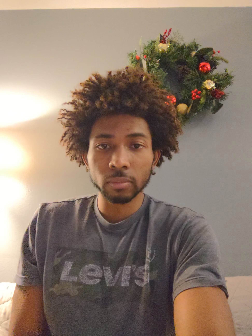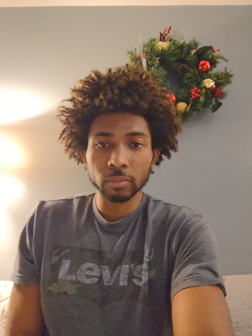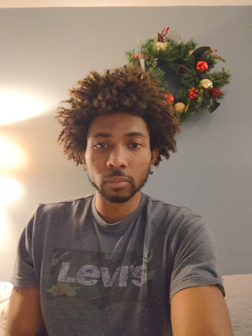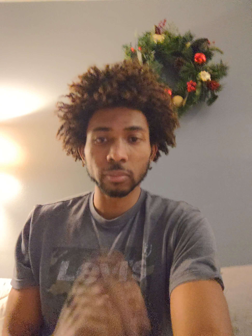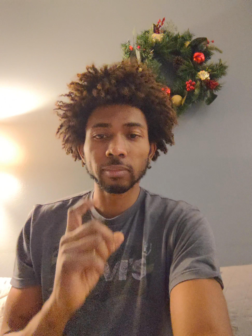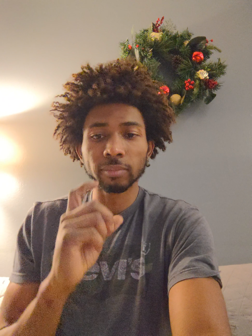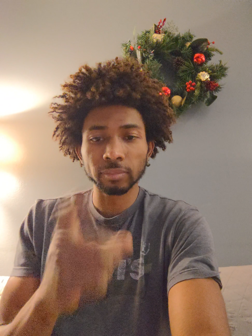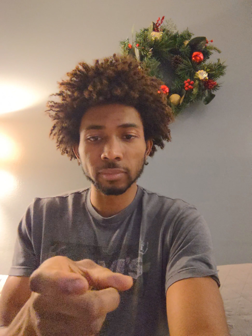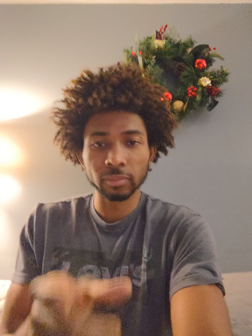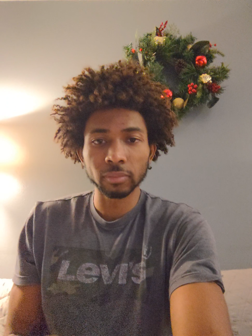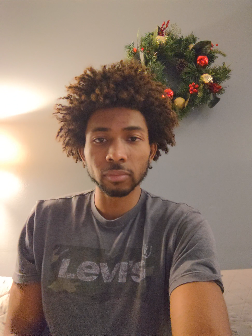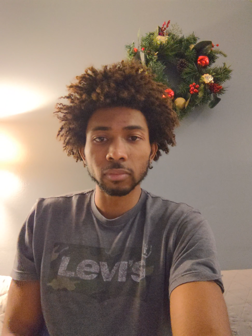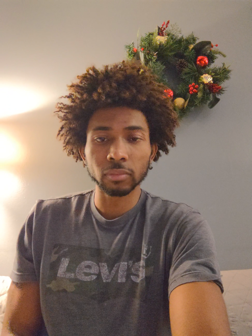gift